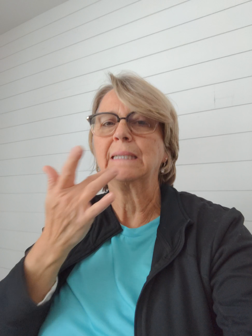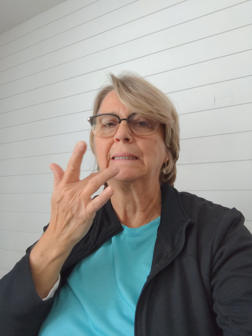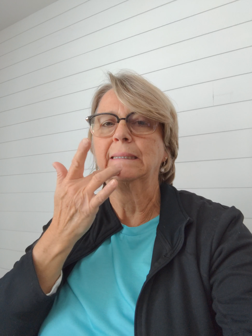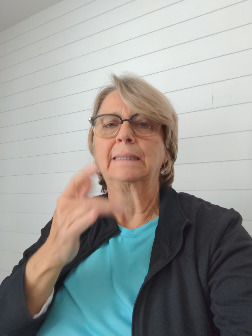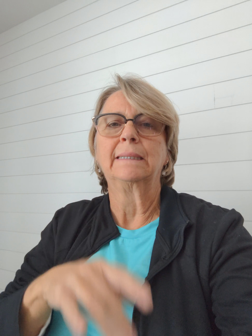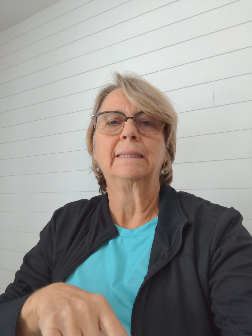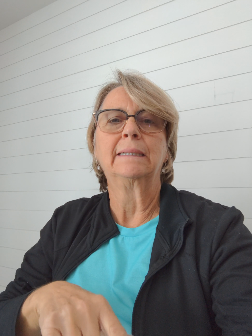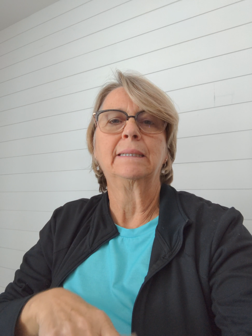taste